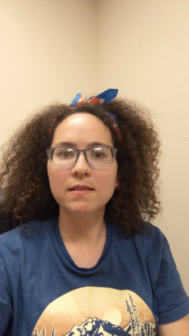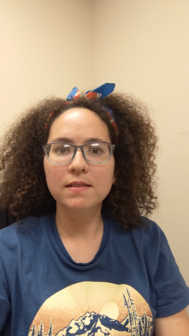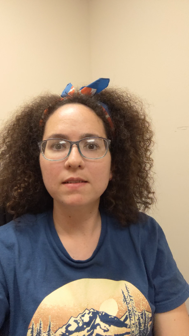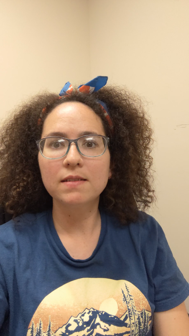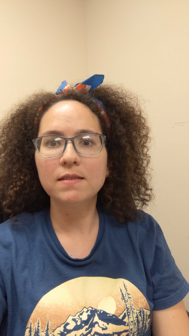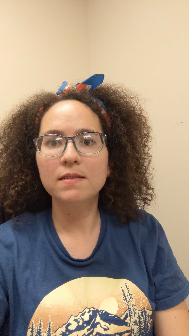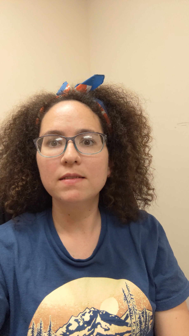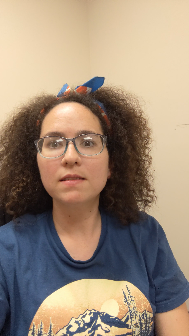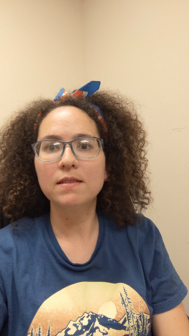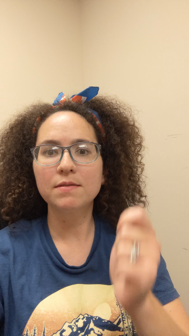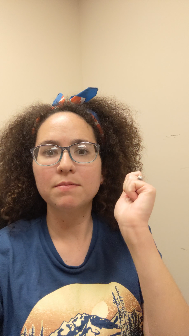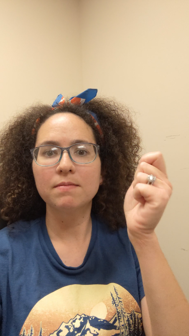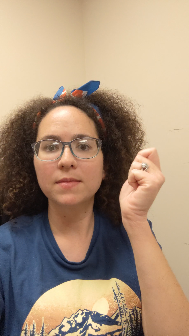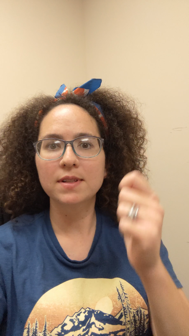bat